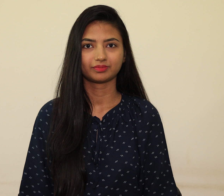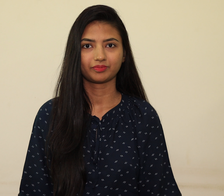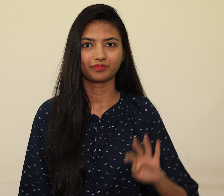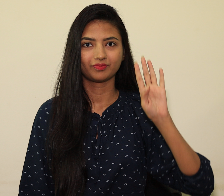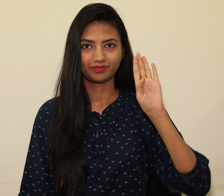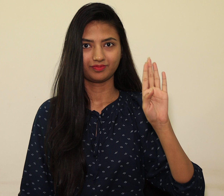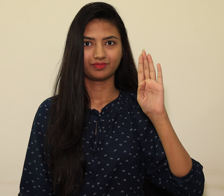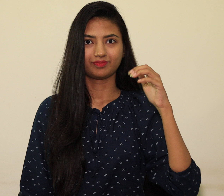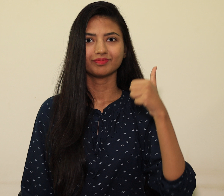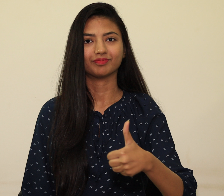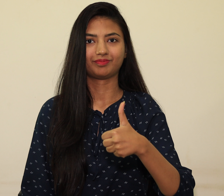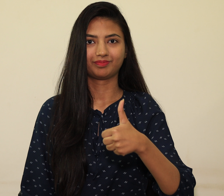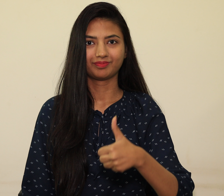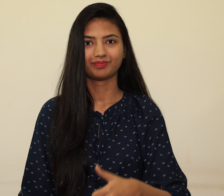best